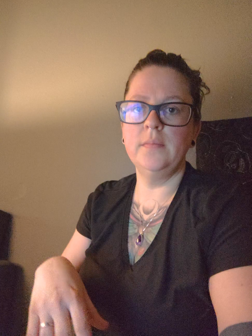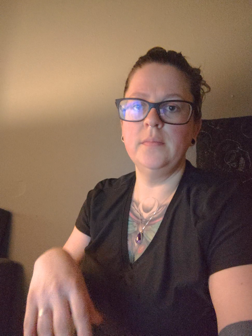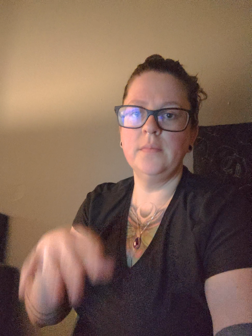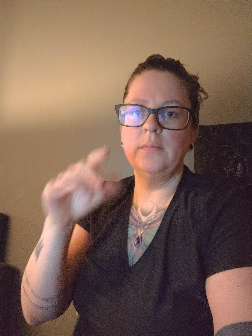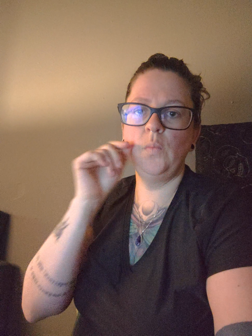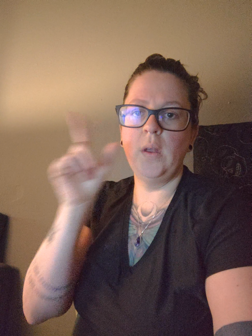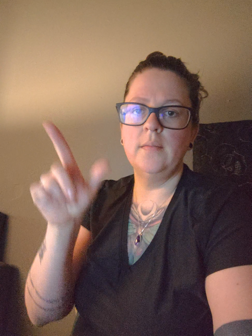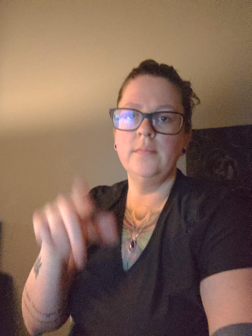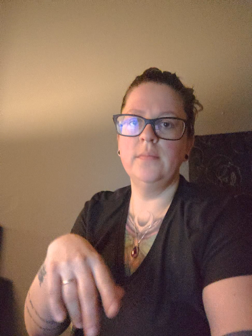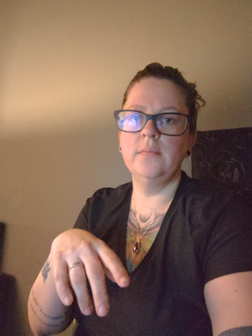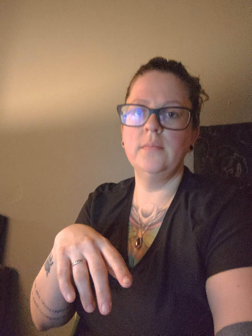wake